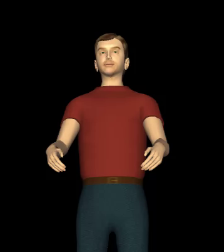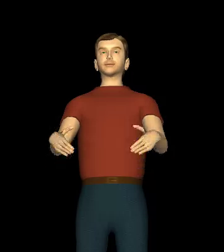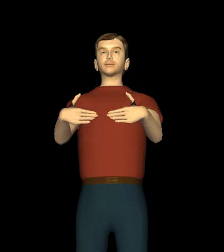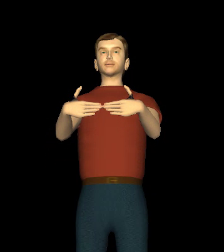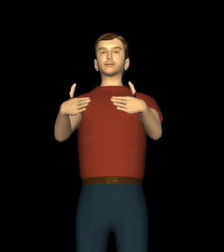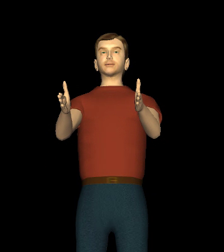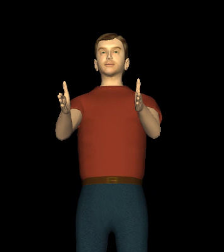يفتح